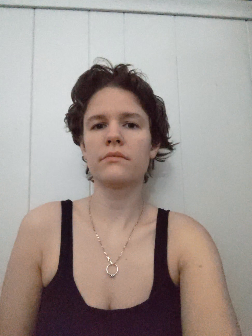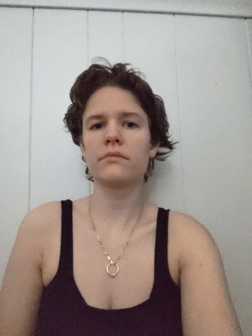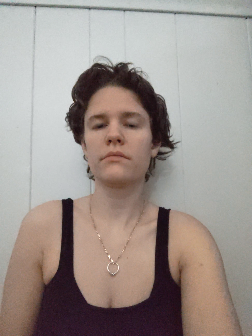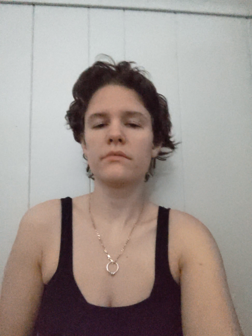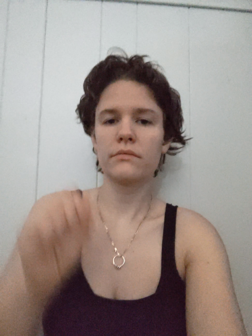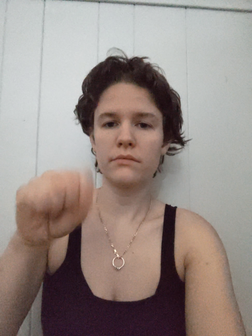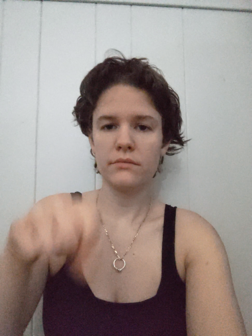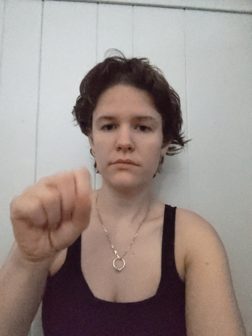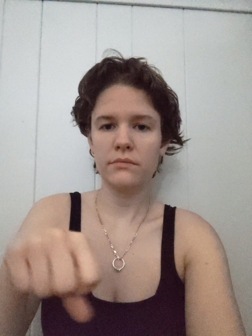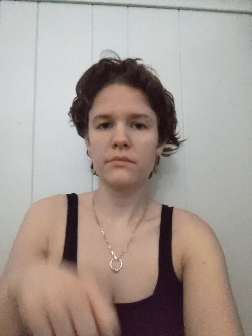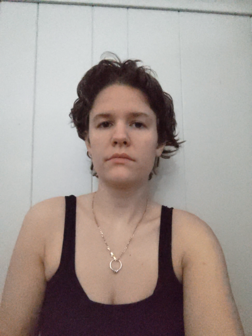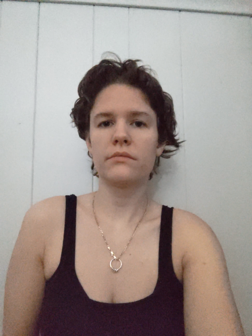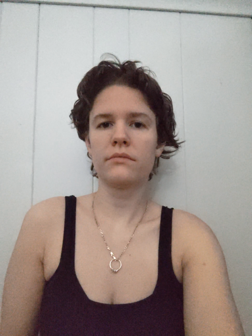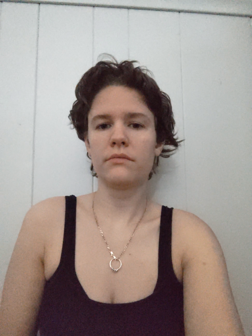yes